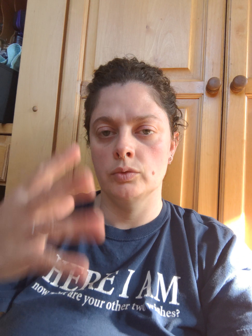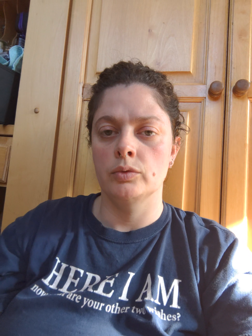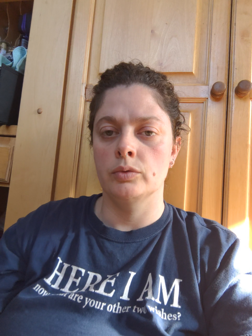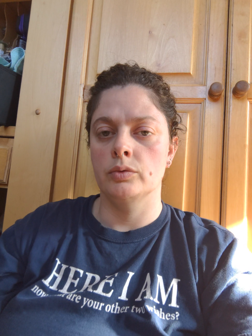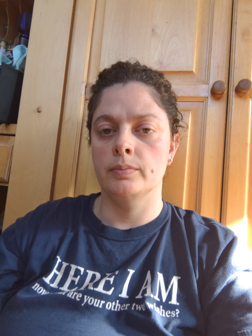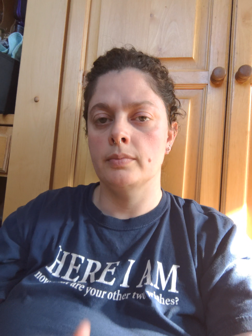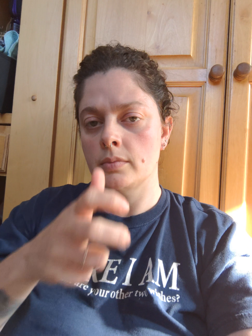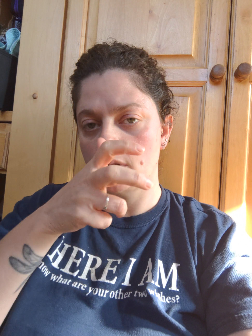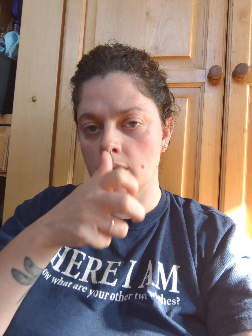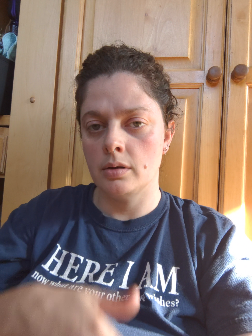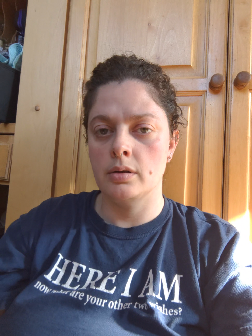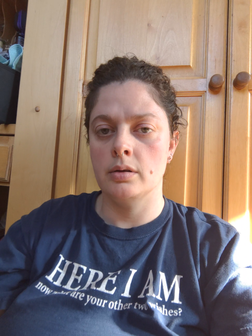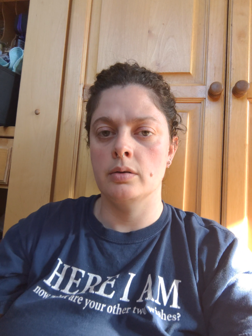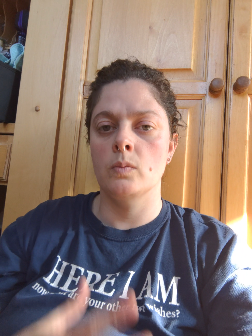bug